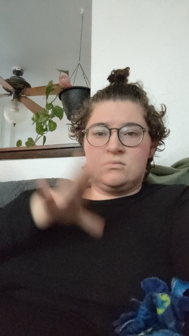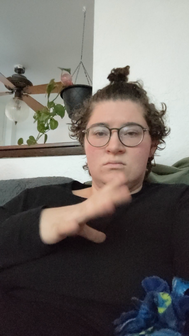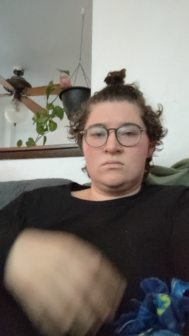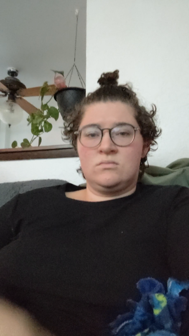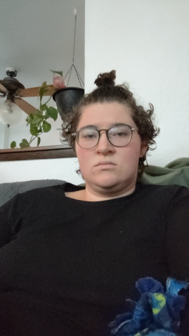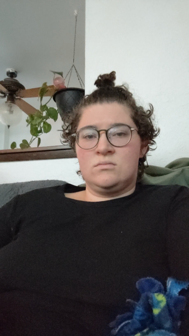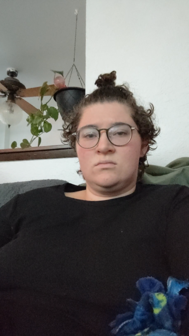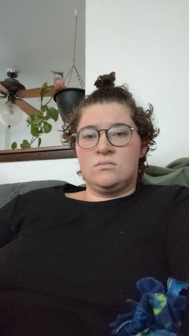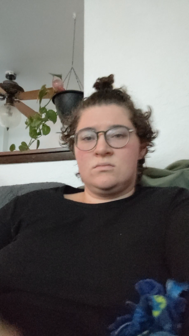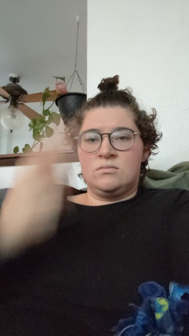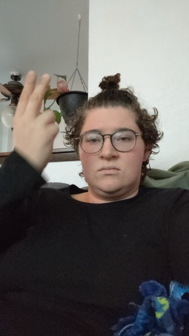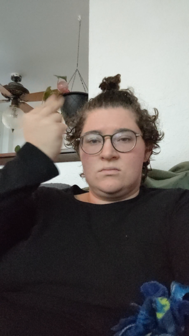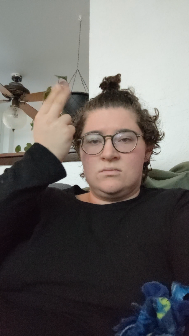bunny